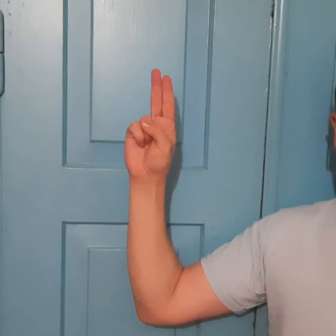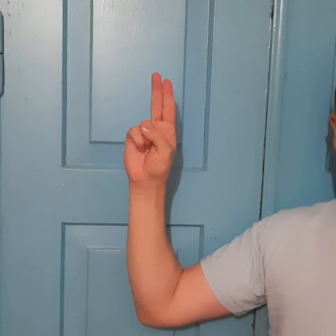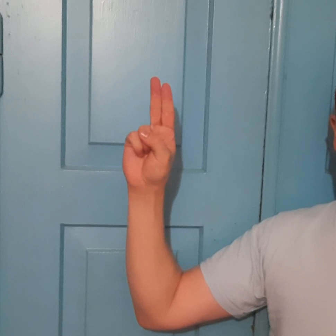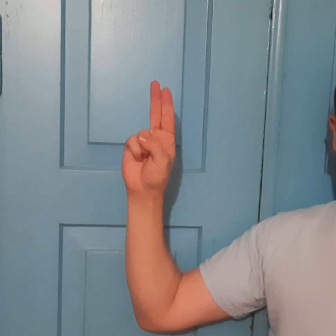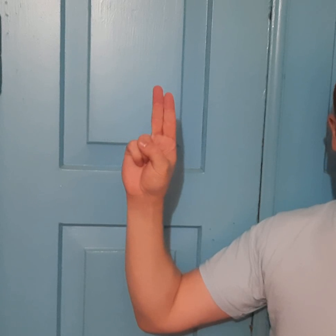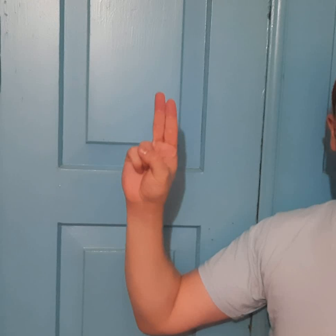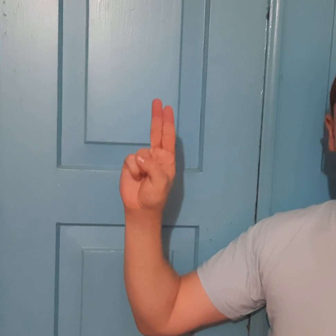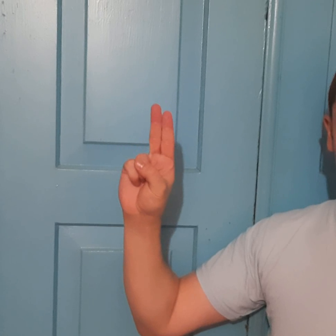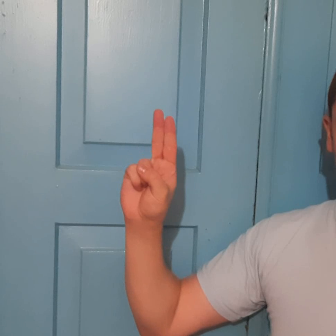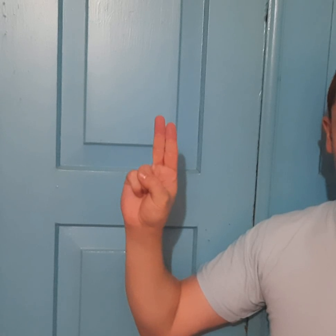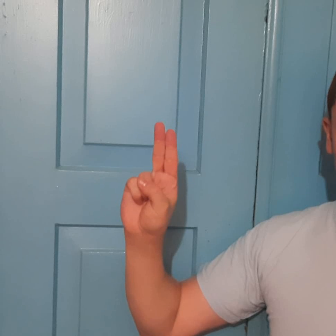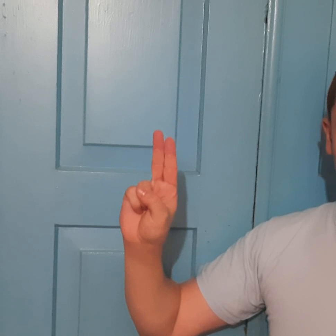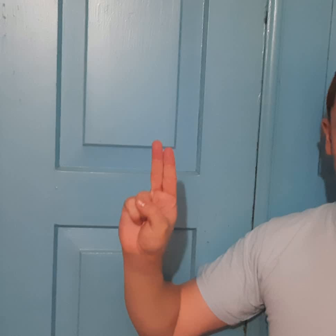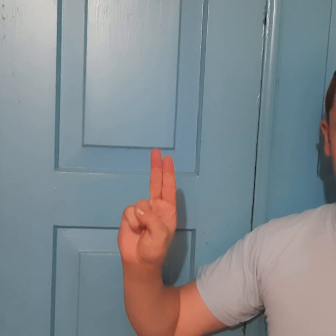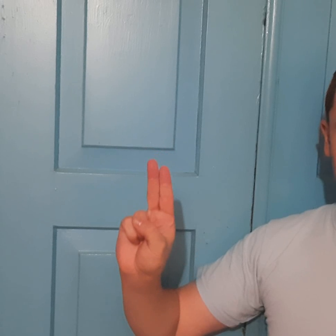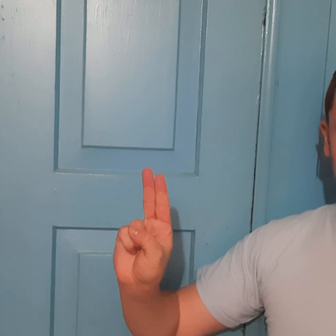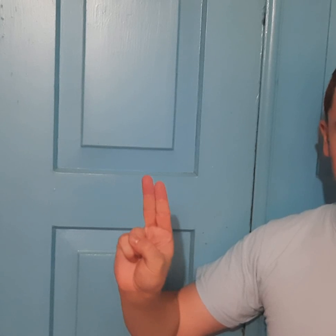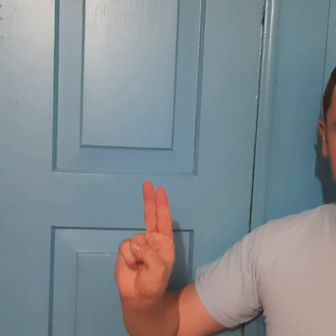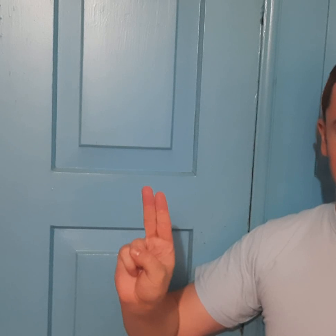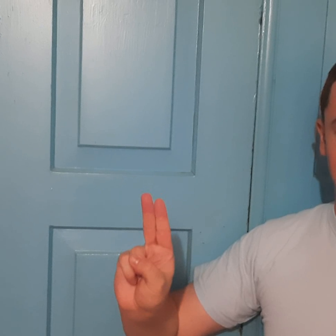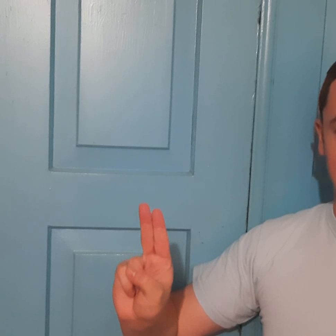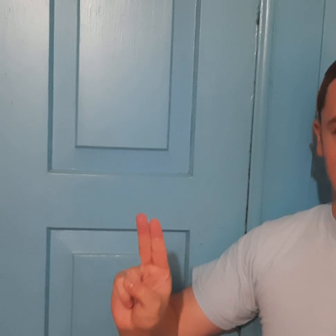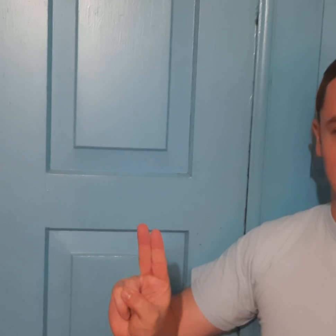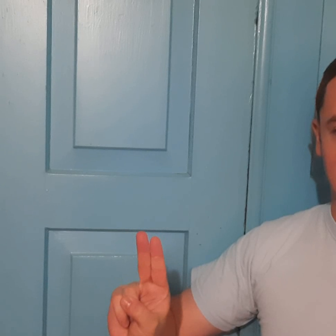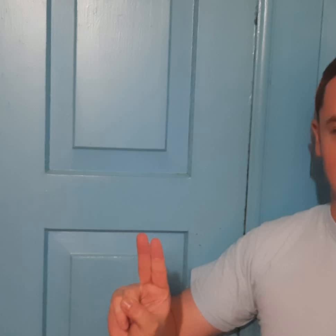Ц